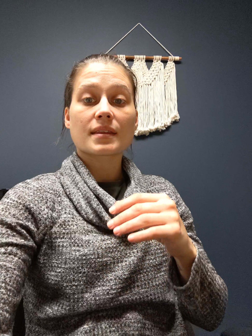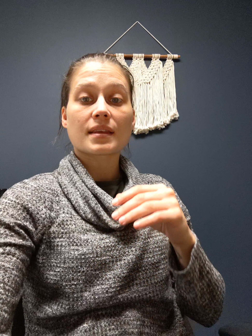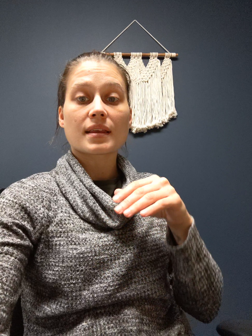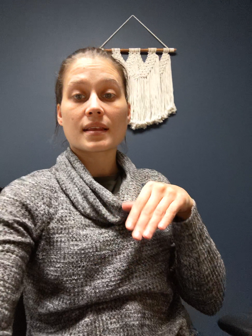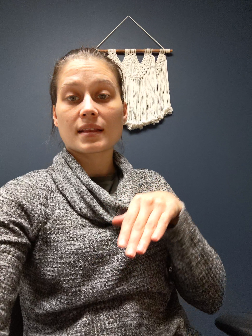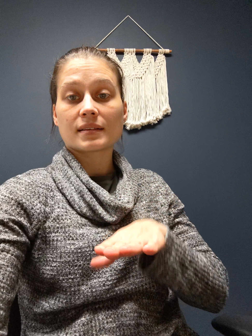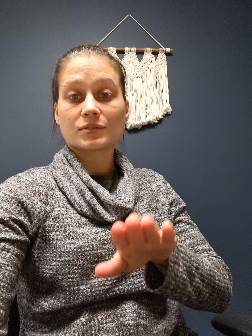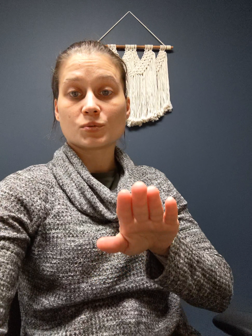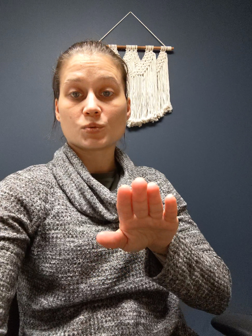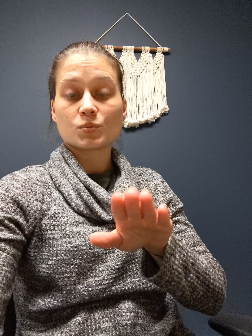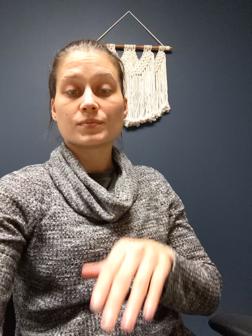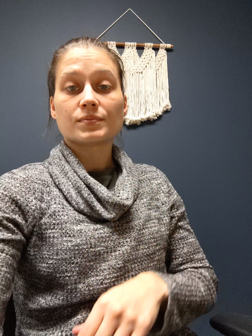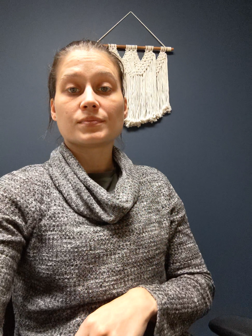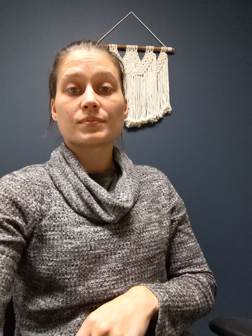into